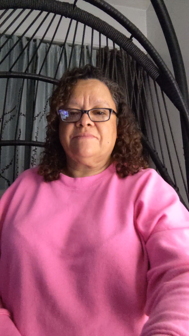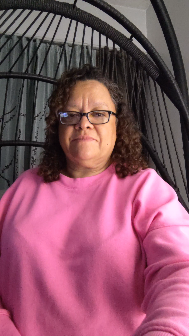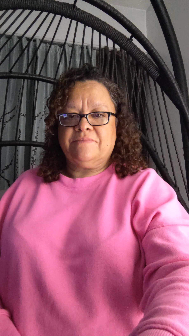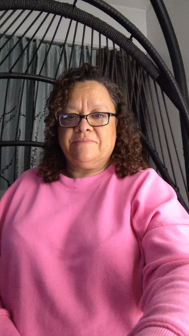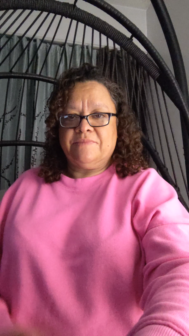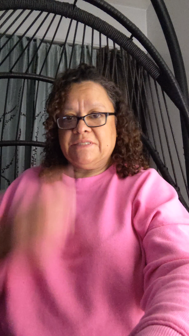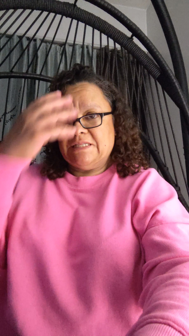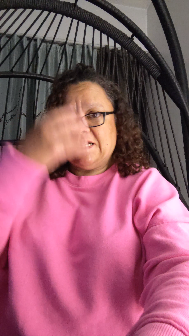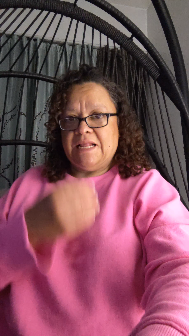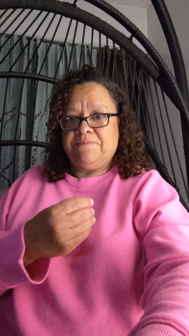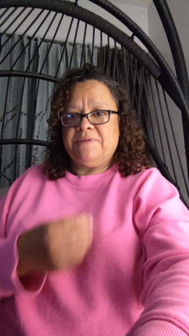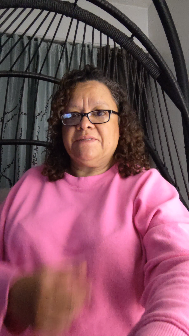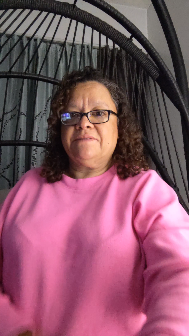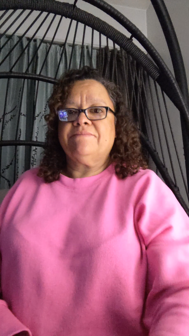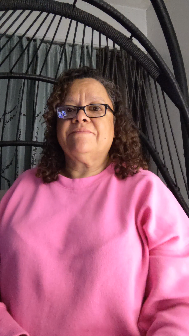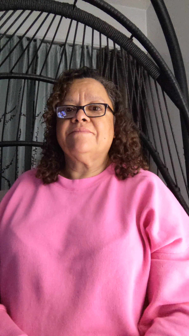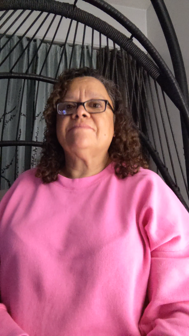asleep